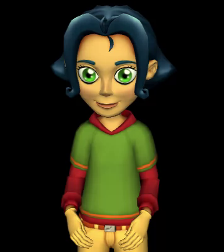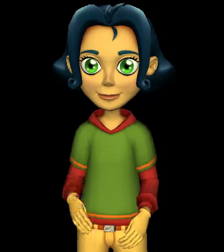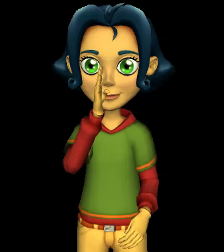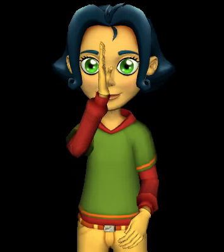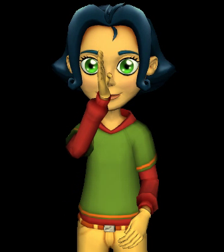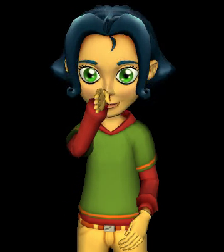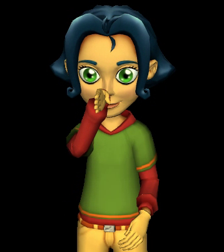اتجاه